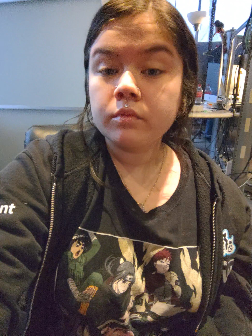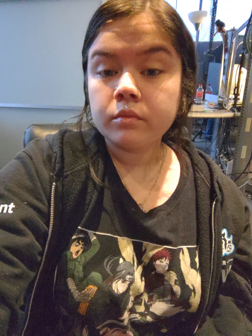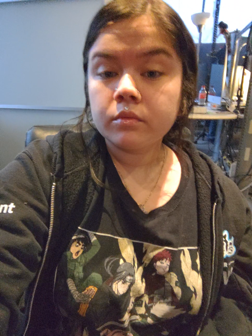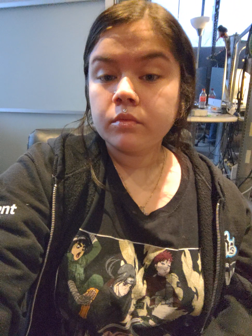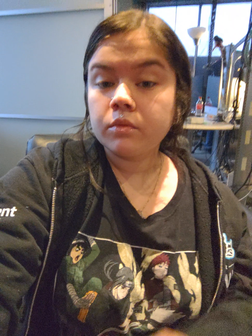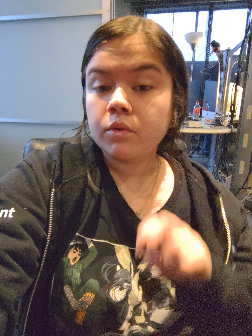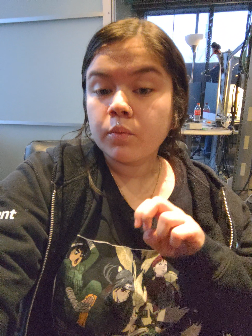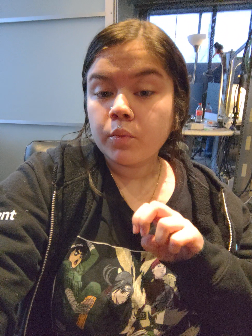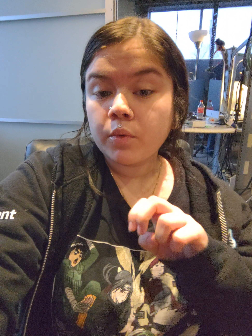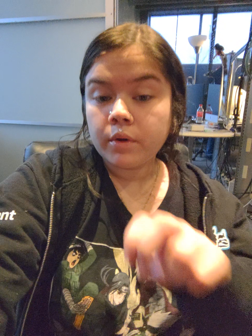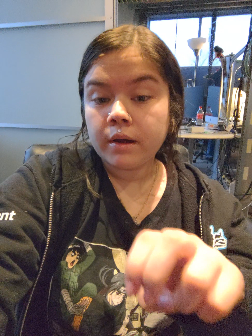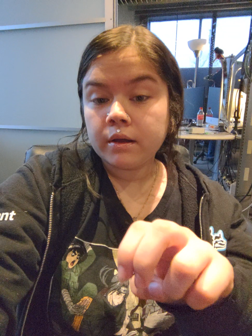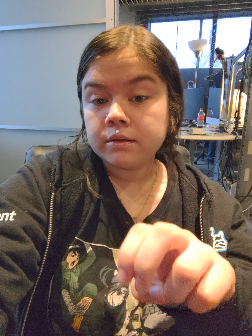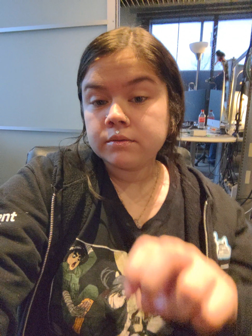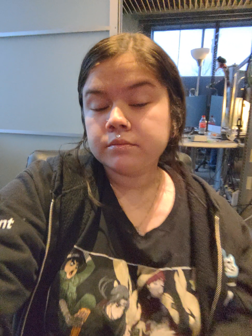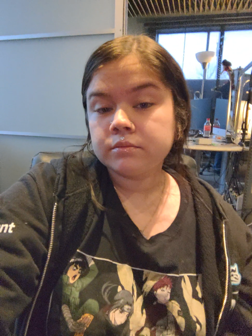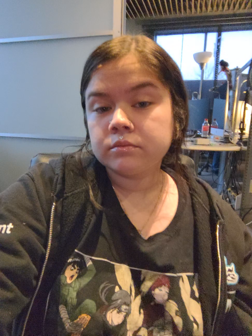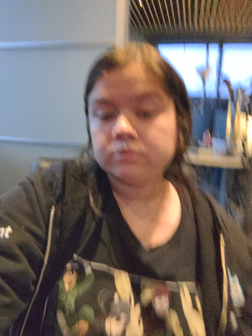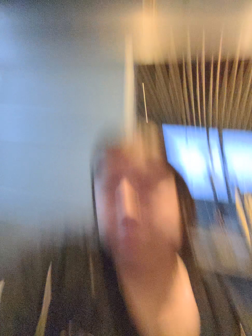ride